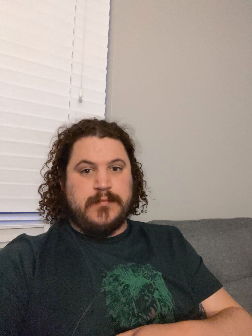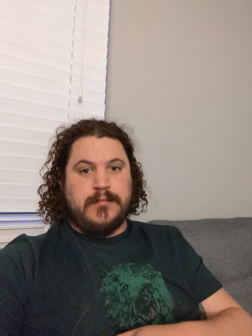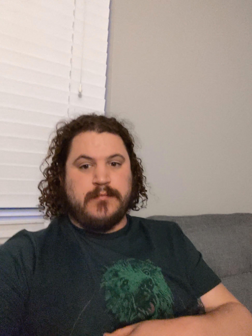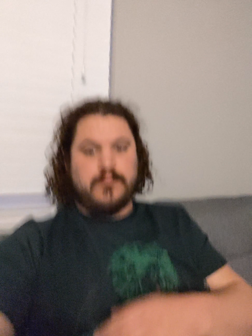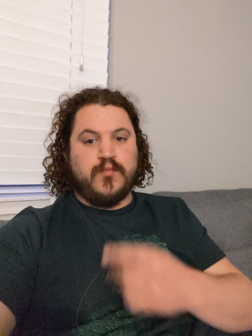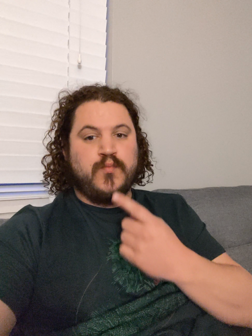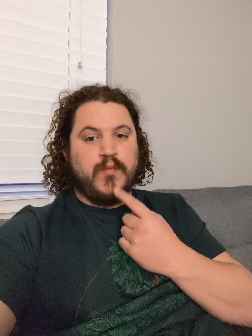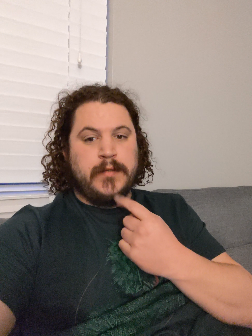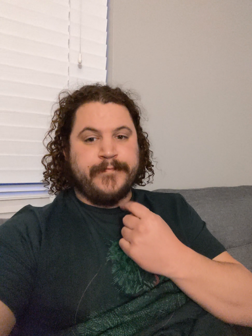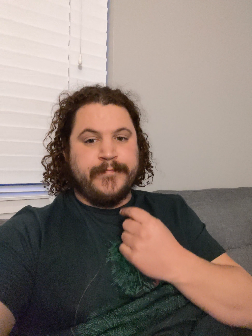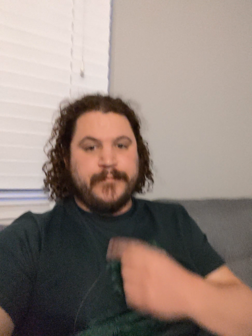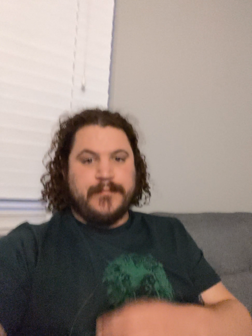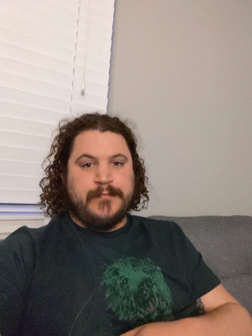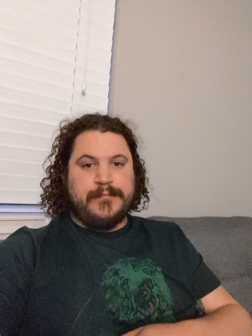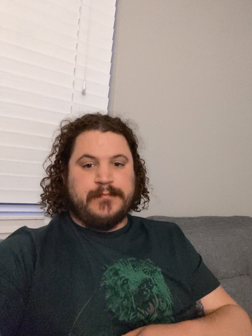red